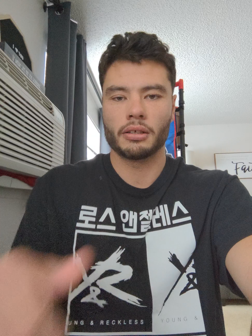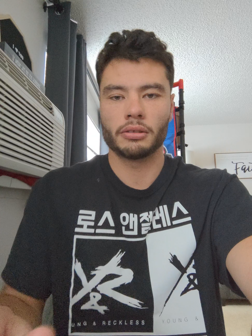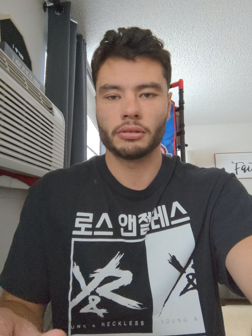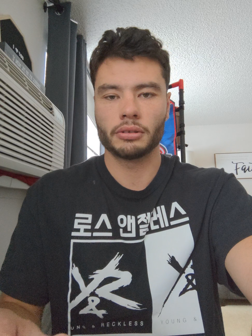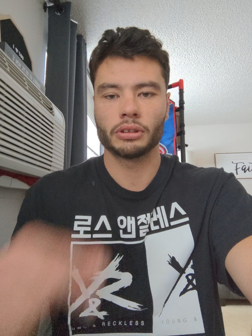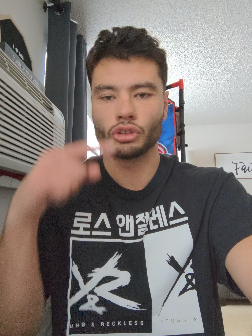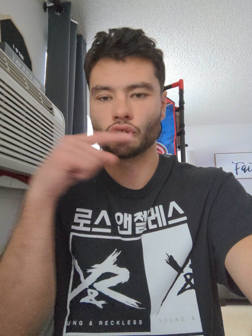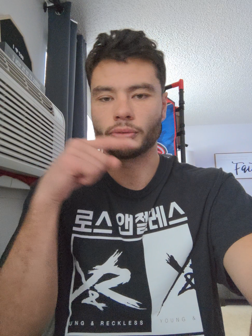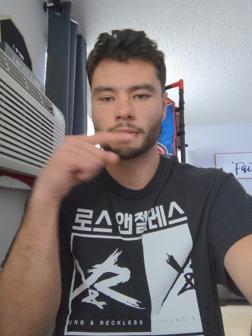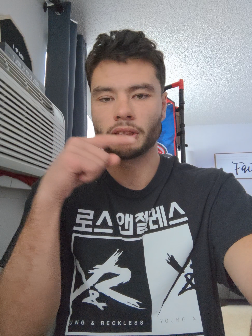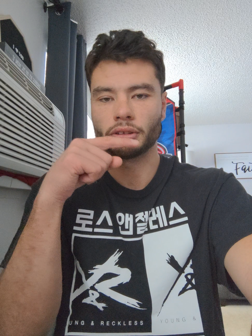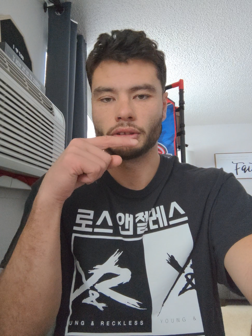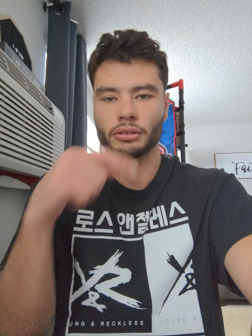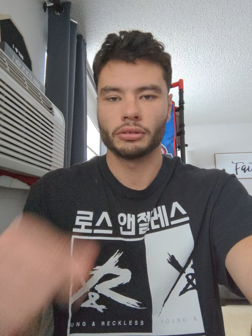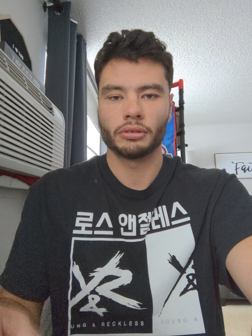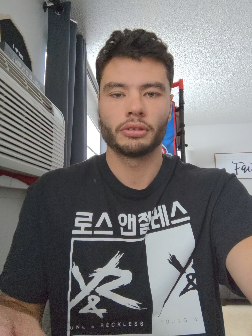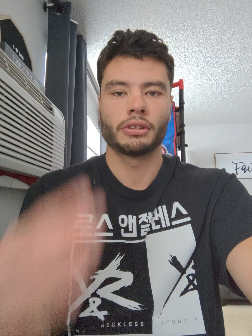toothbrush